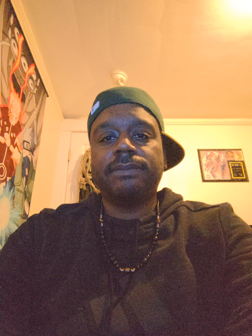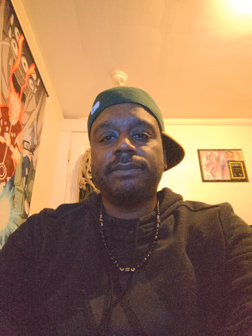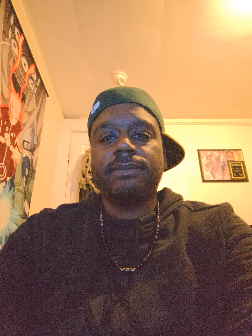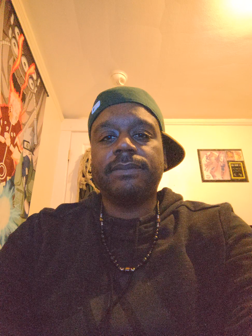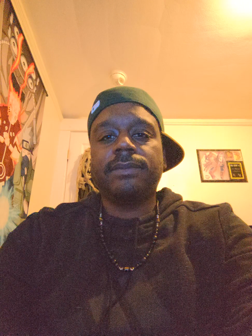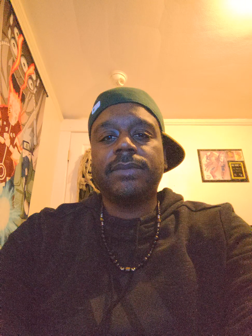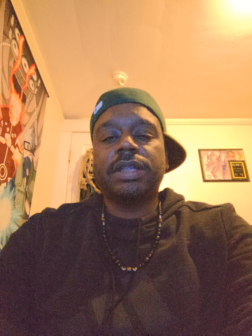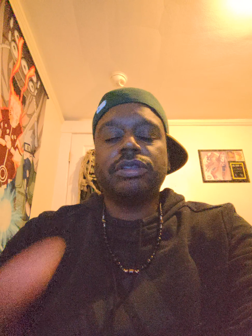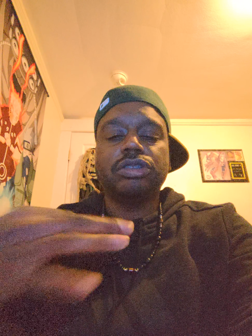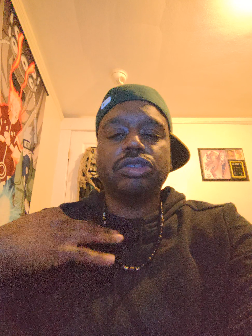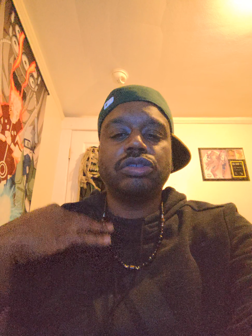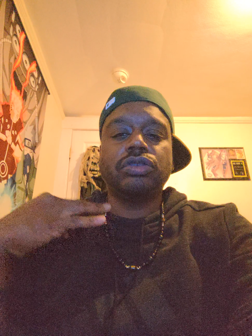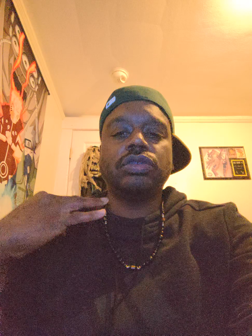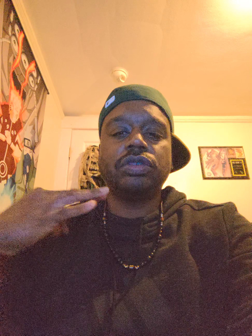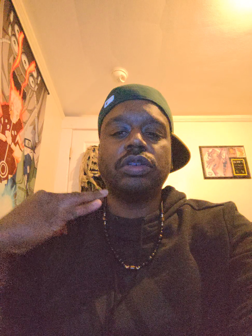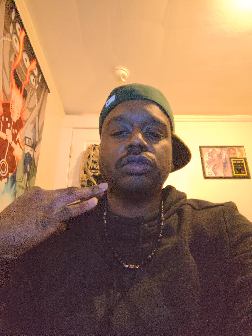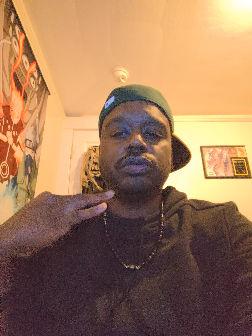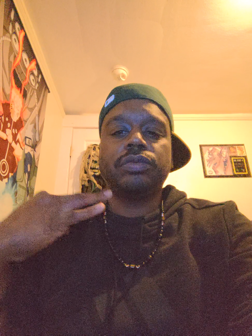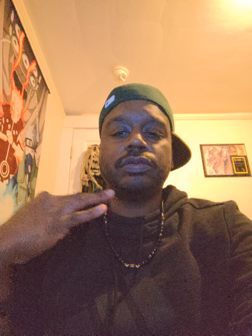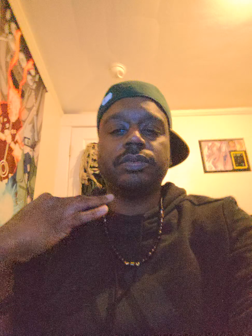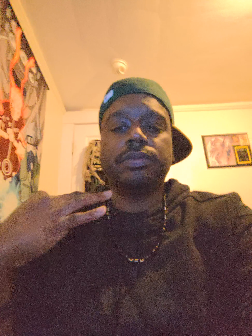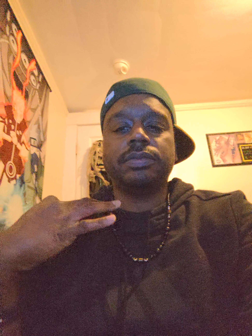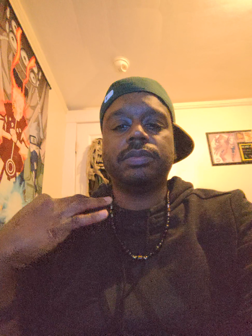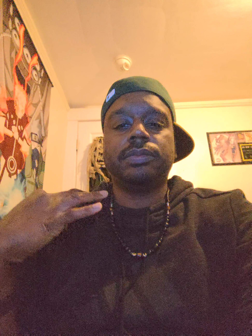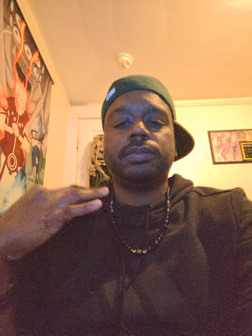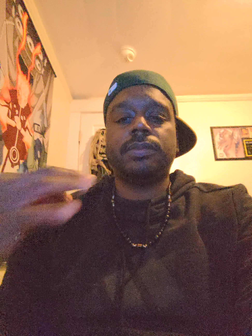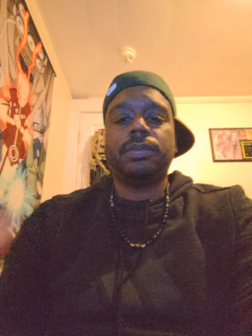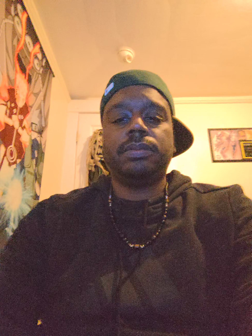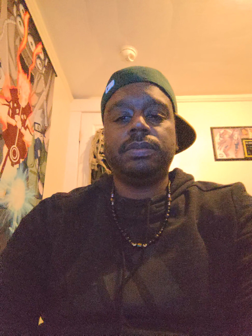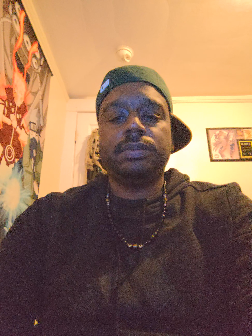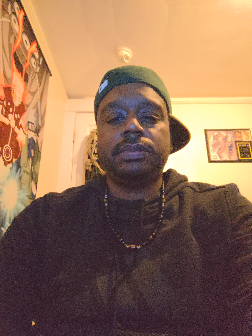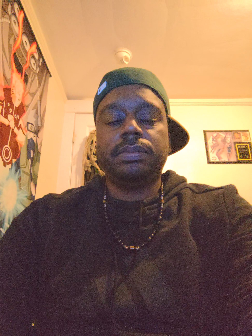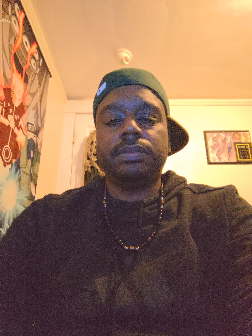shirt